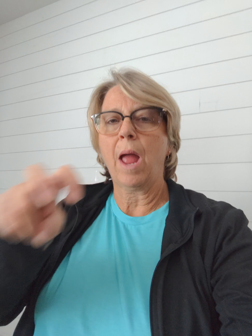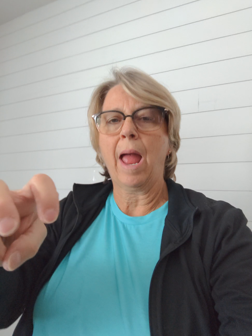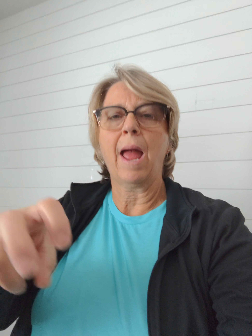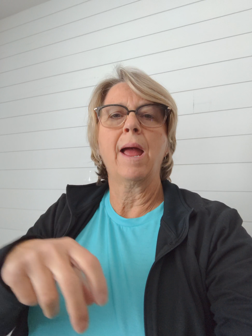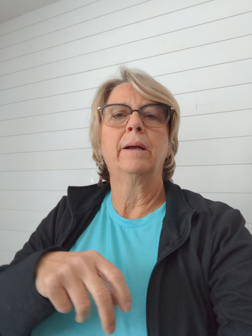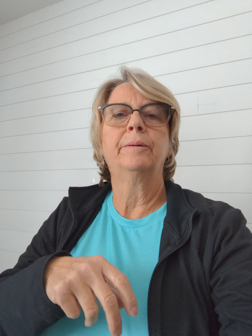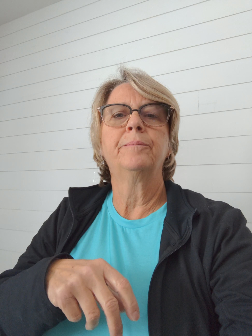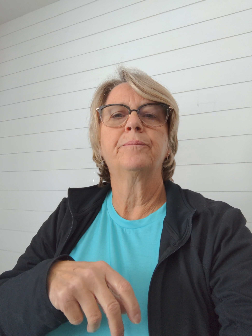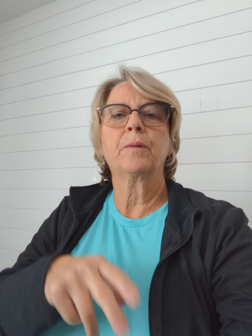ride